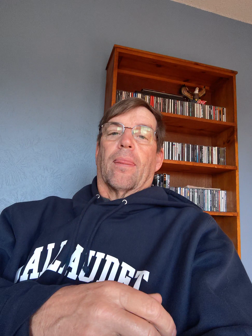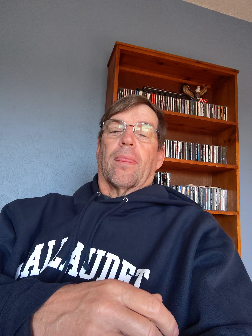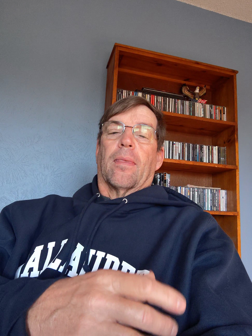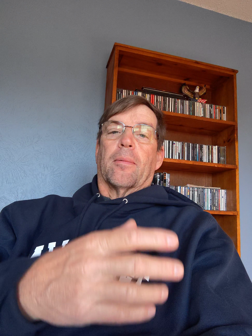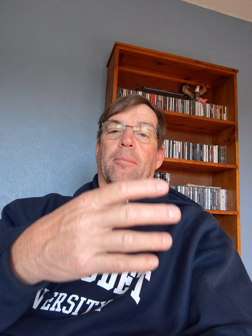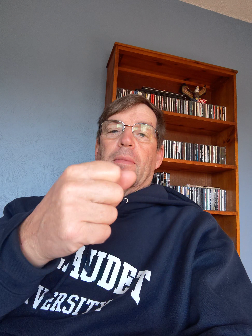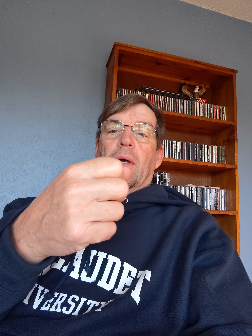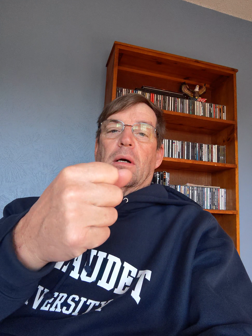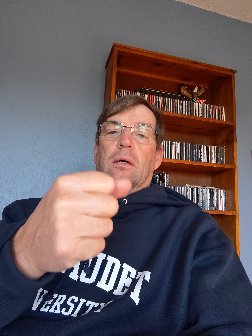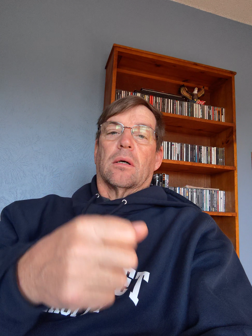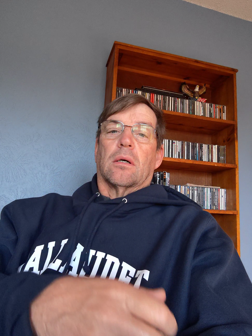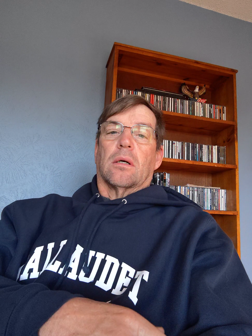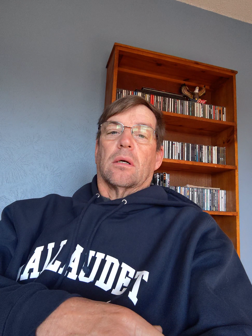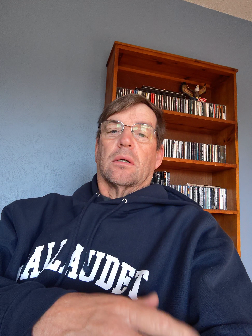milk